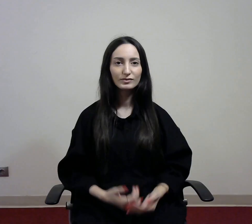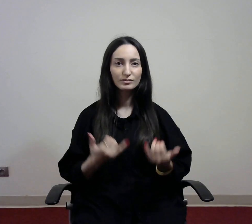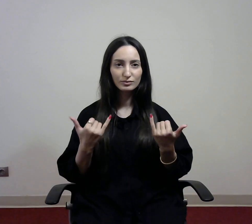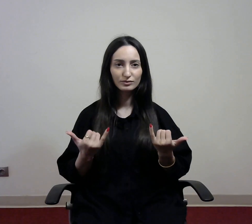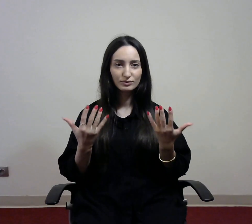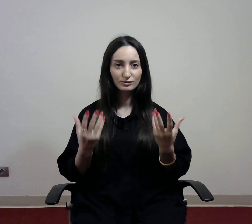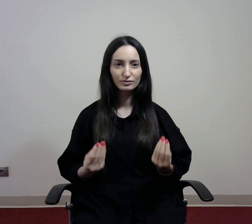bu gün